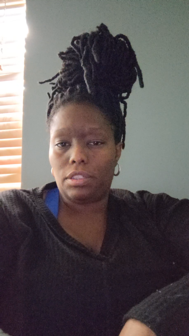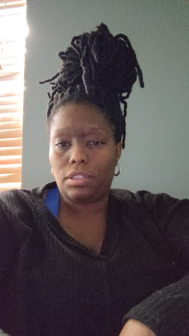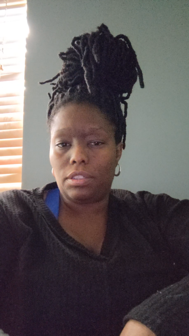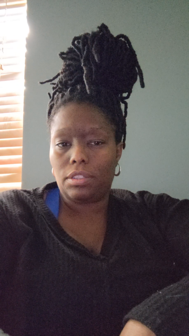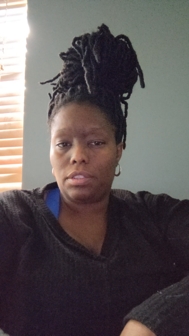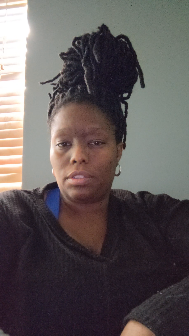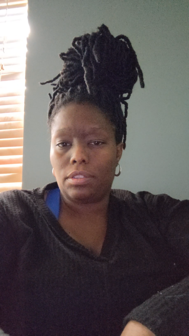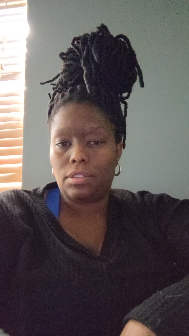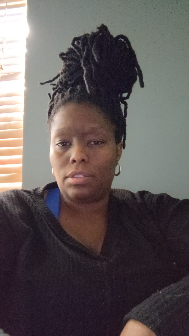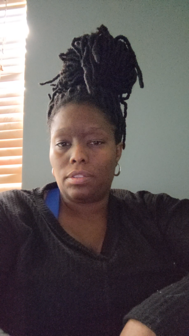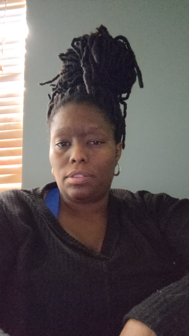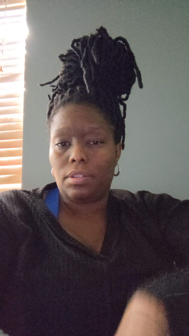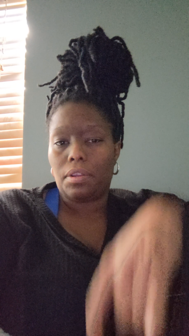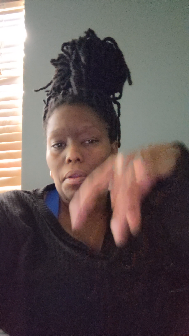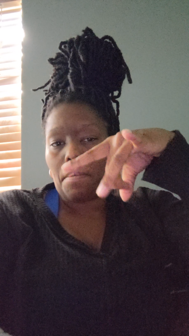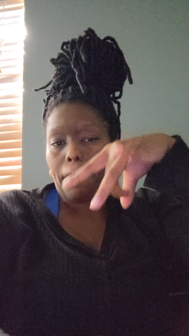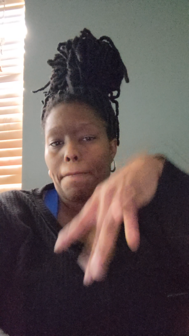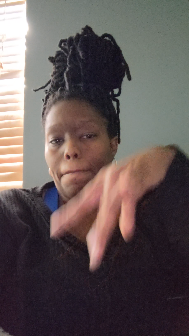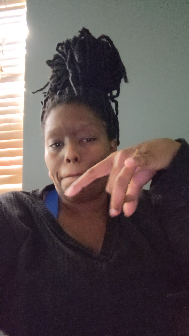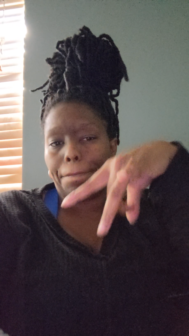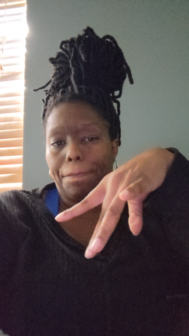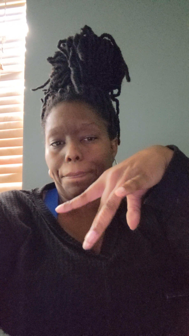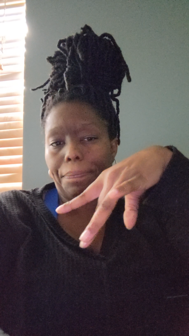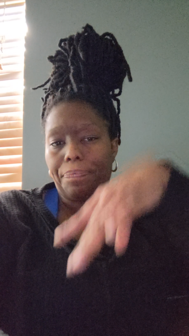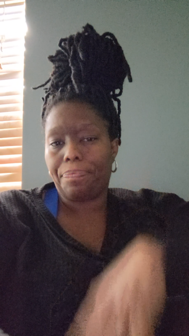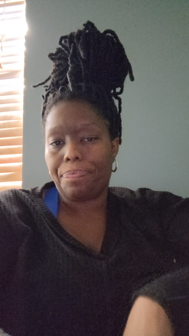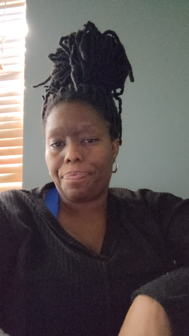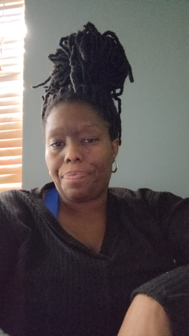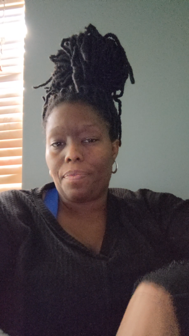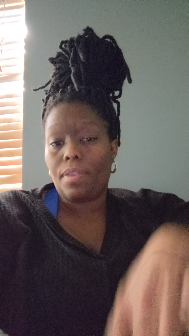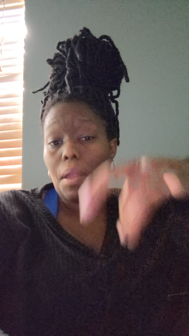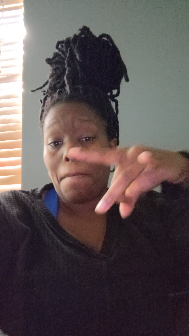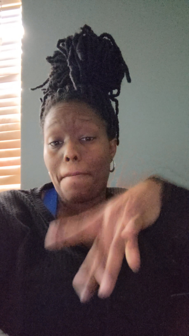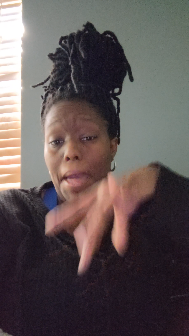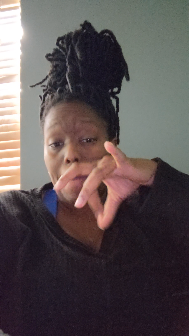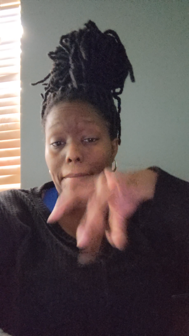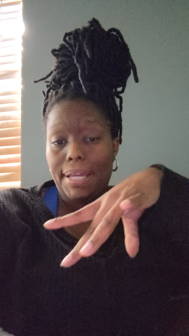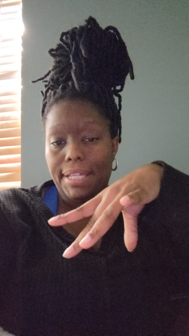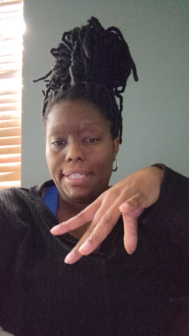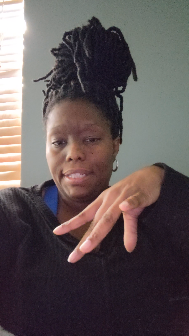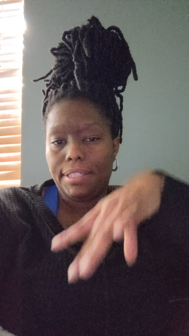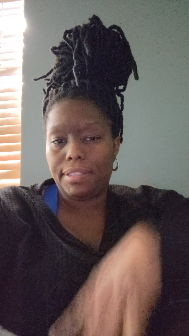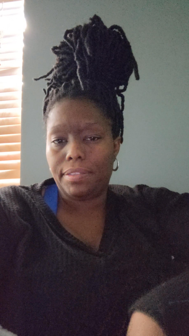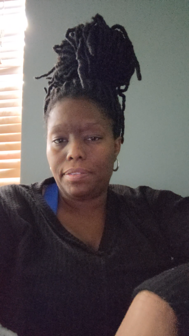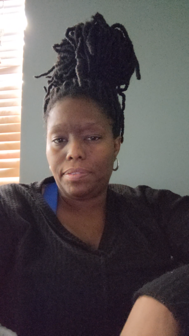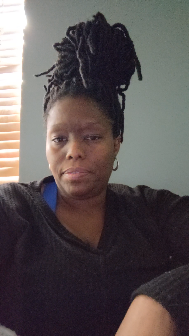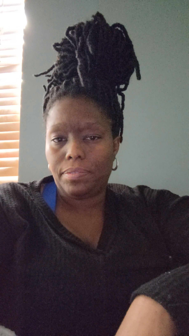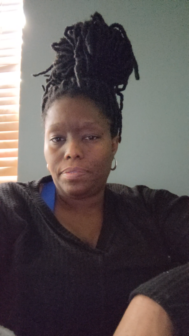pumpkin